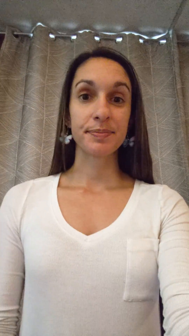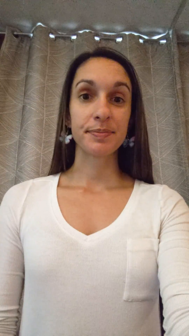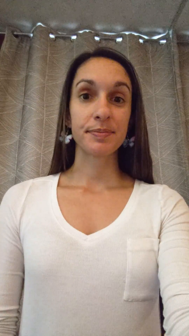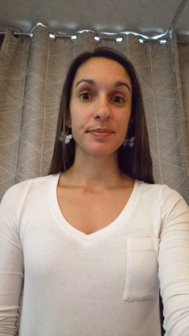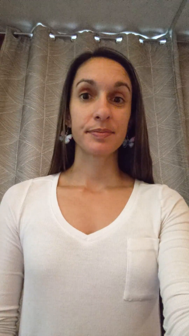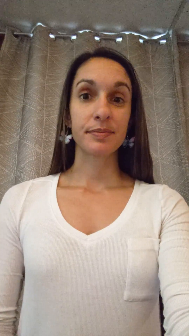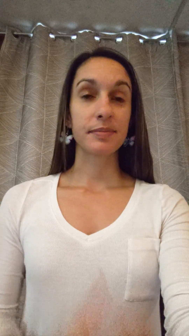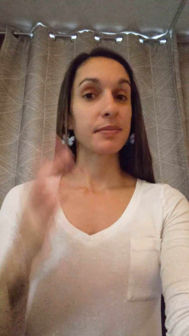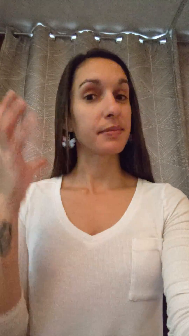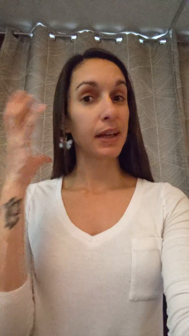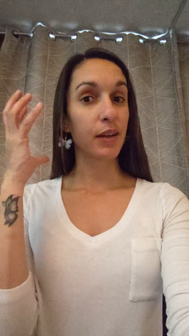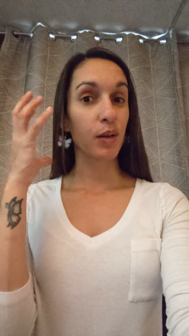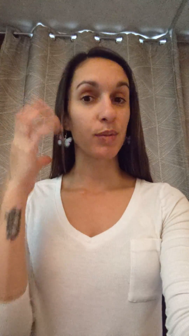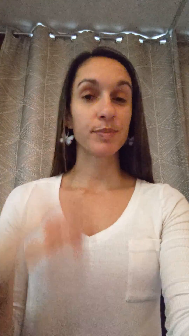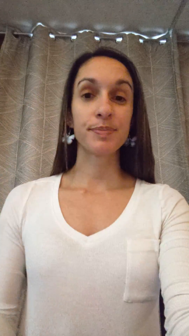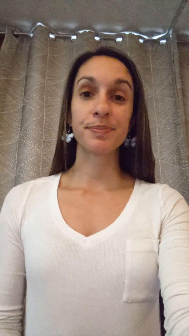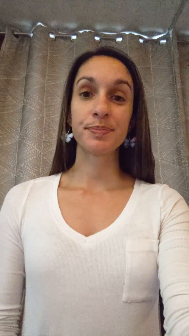pillow